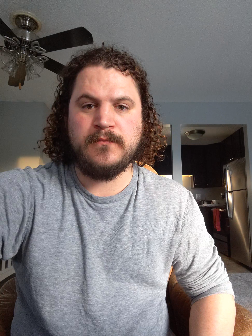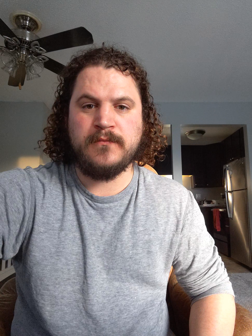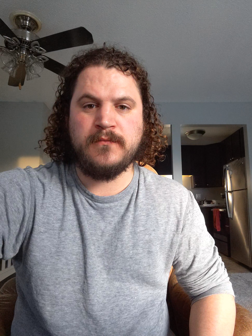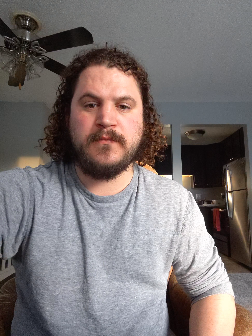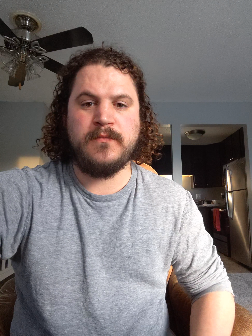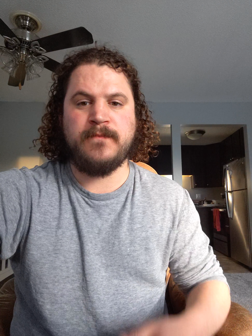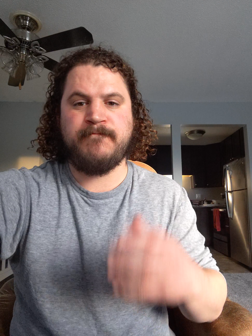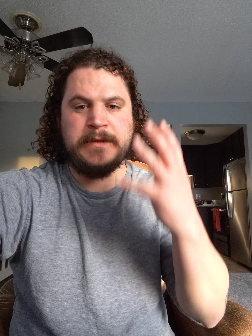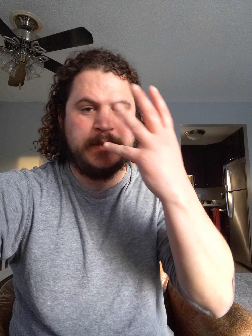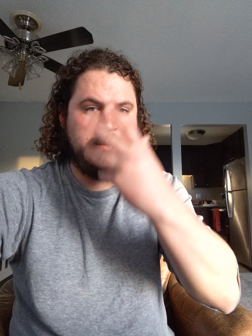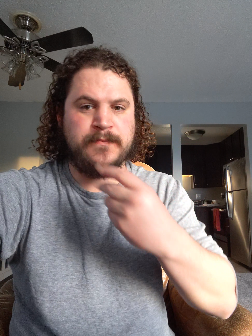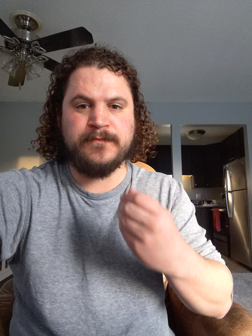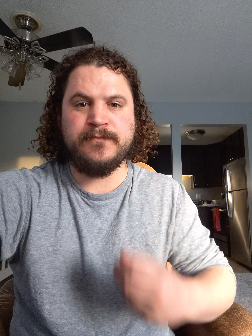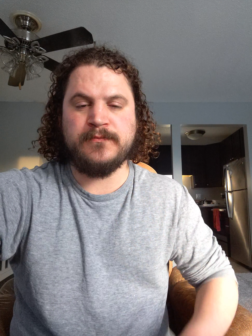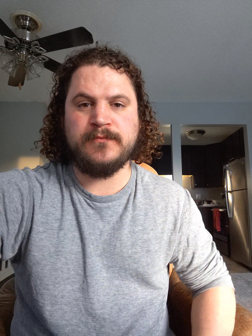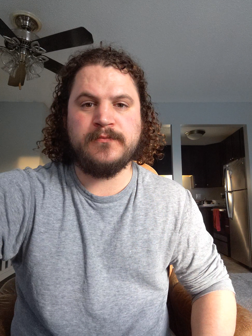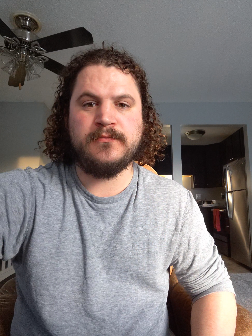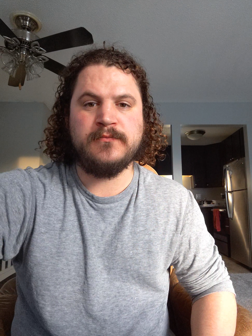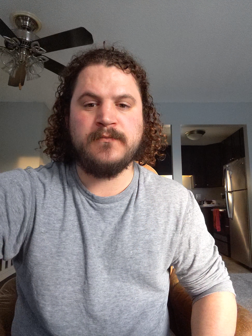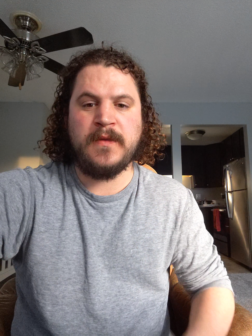pretty